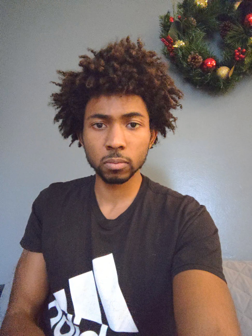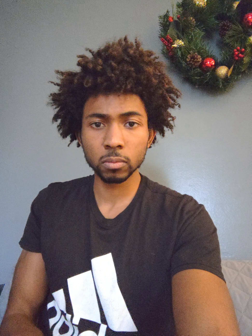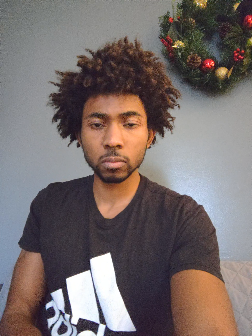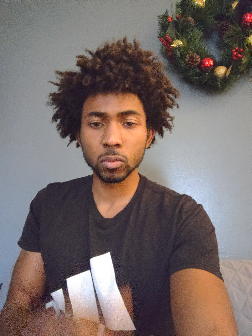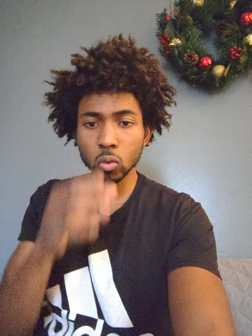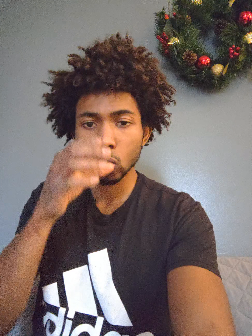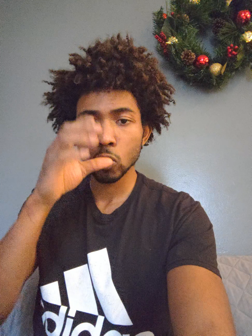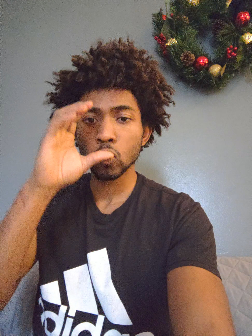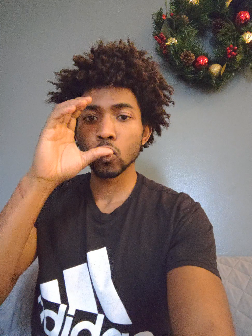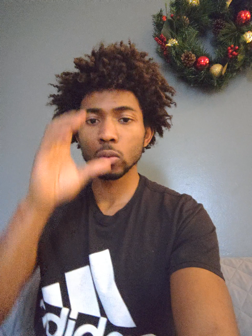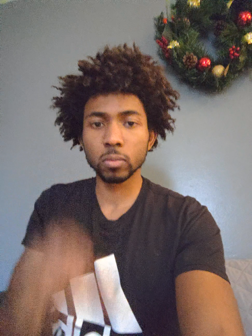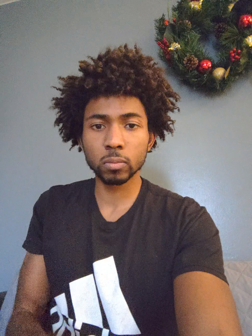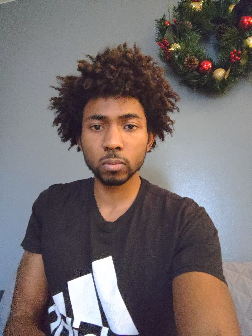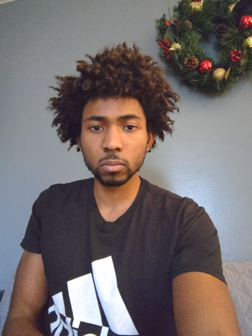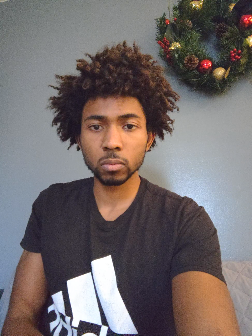drink